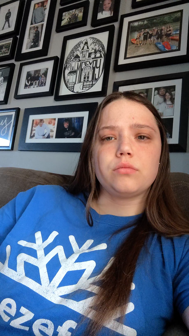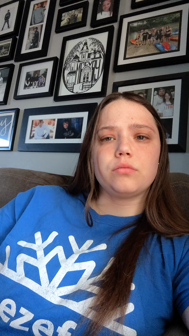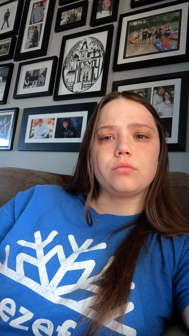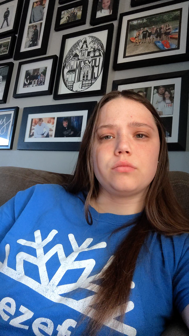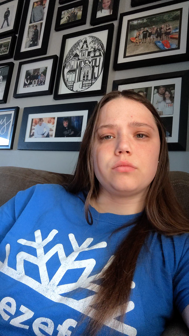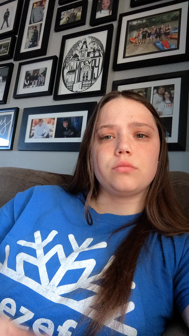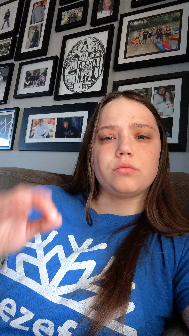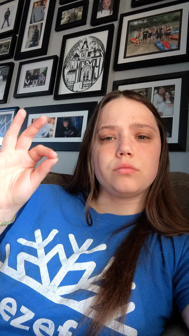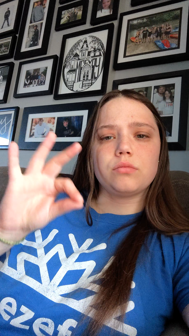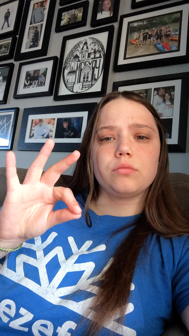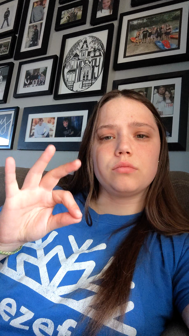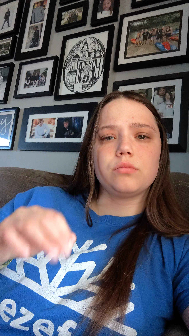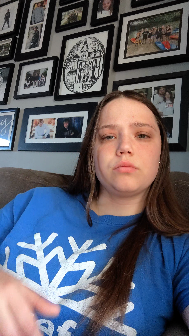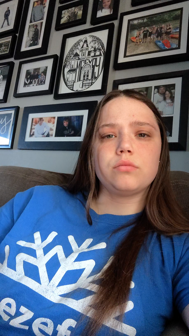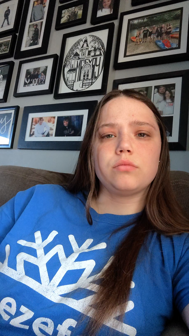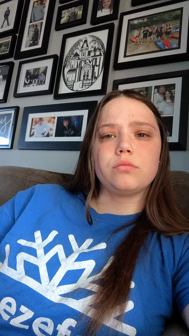fit